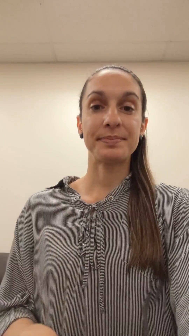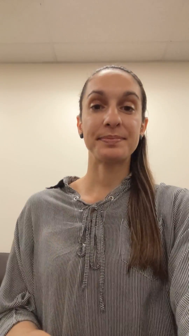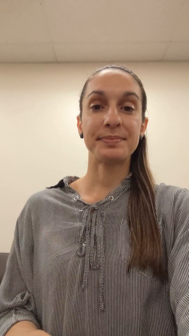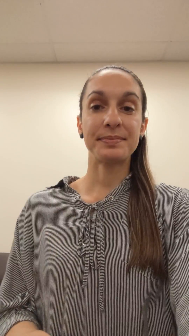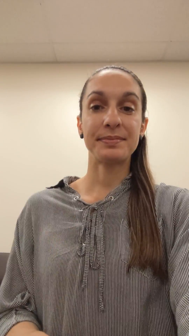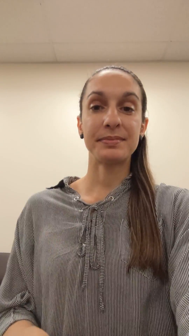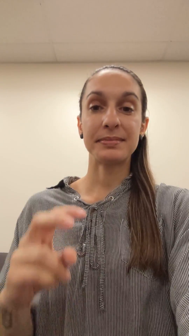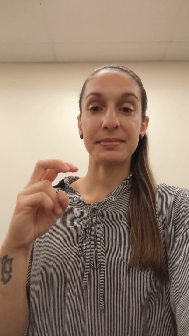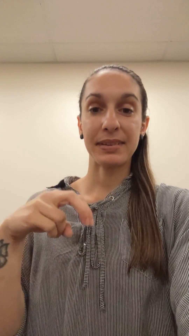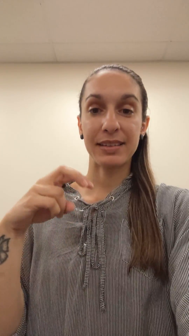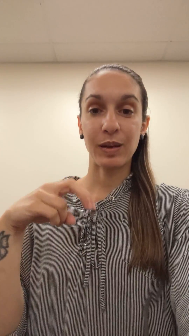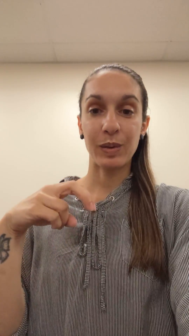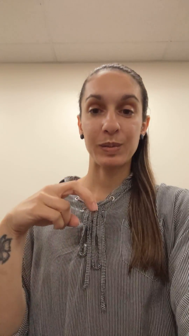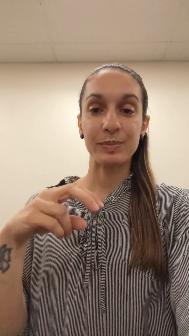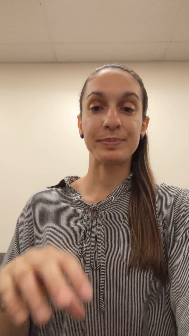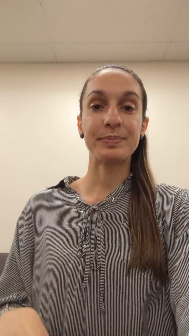potato